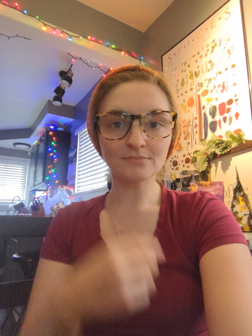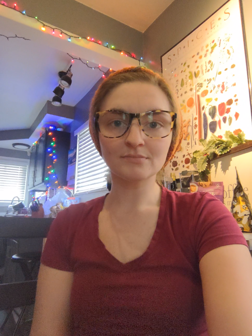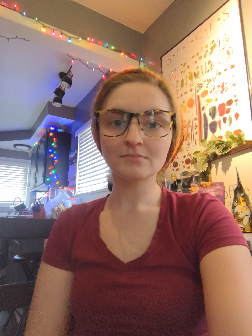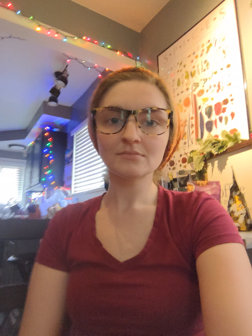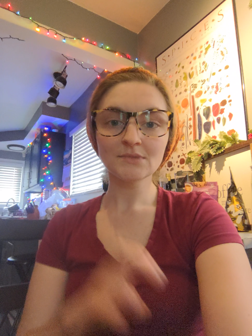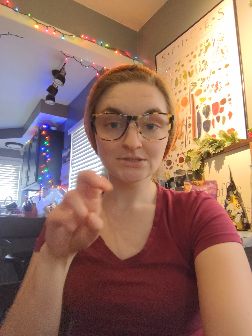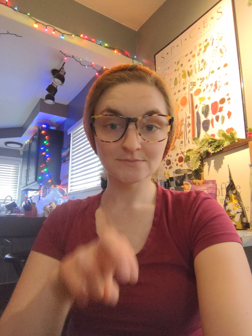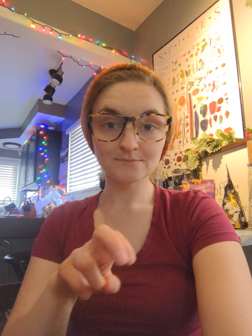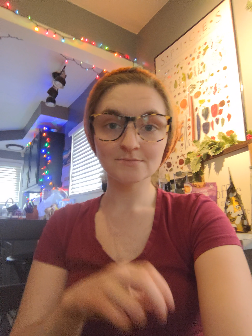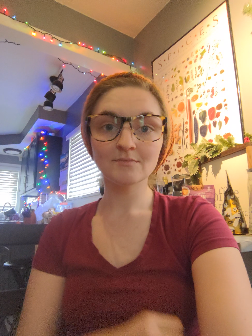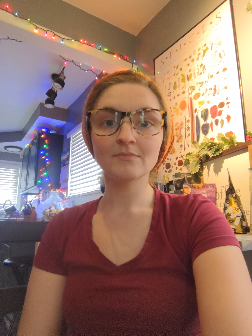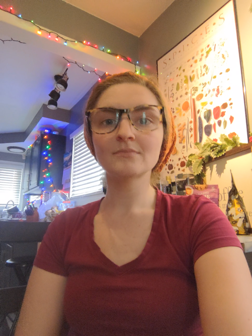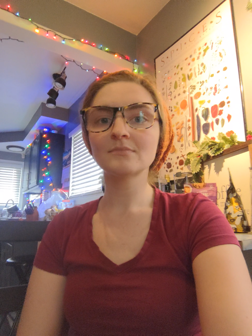chair